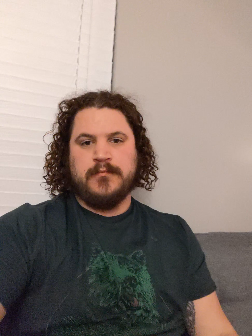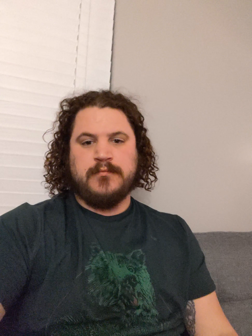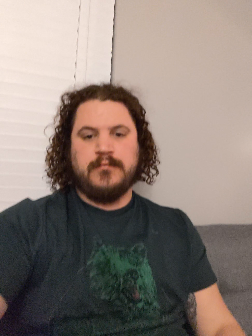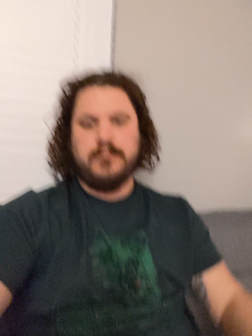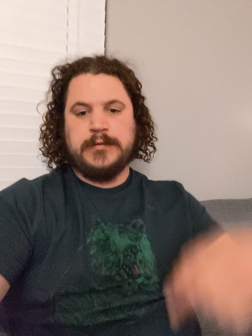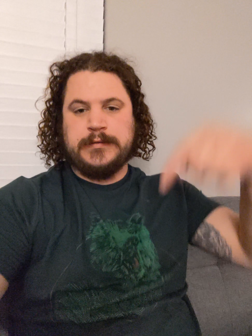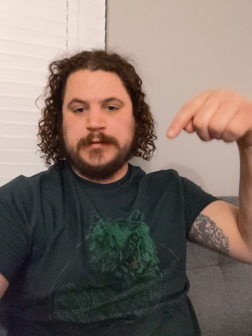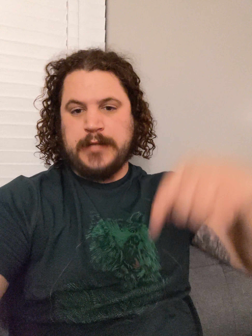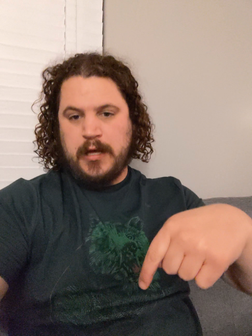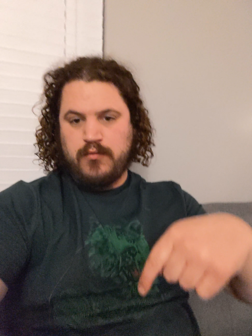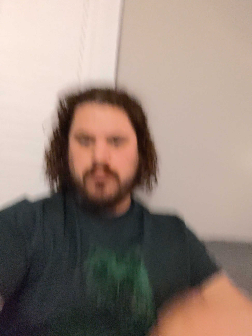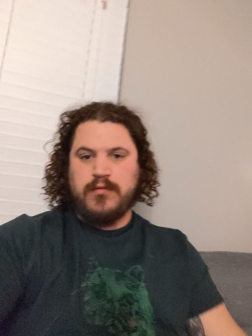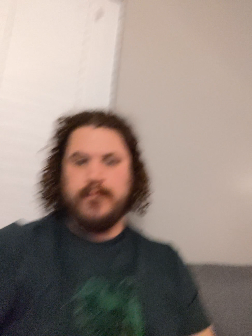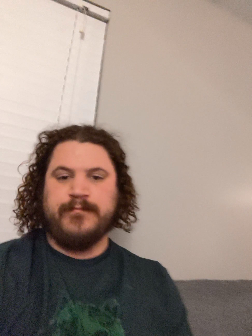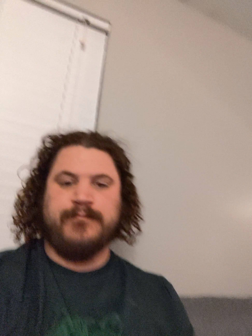down